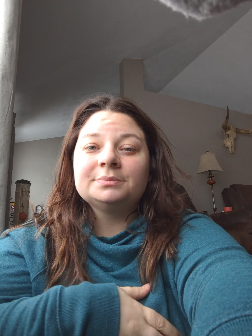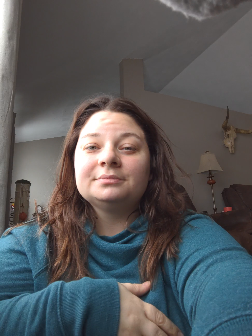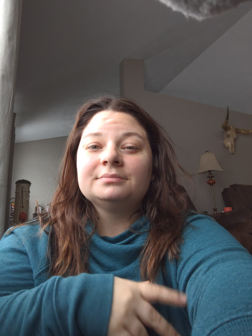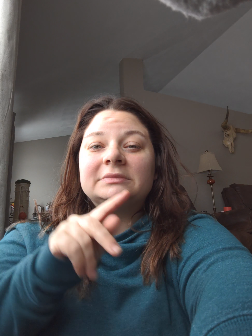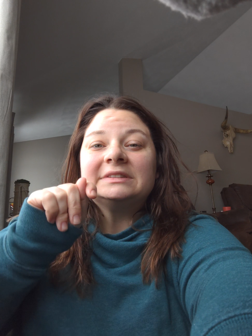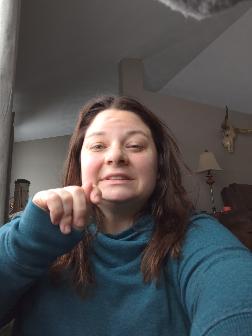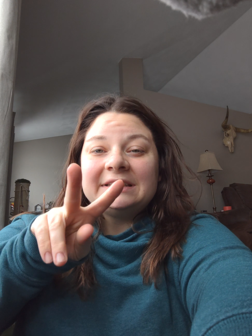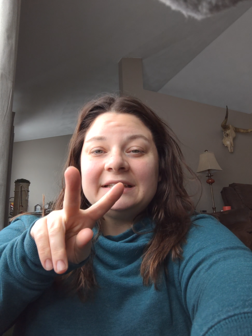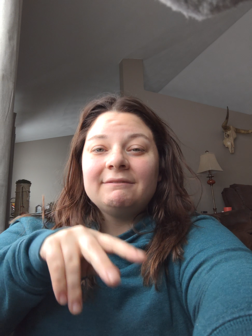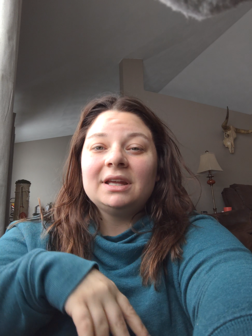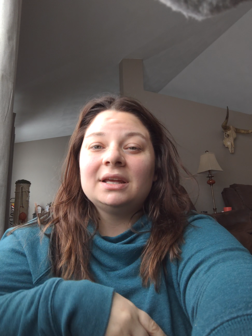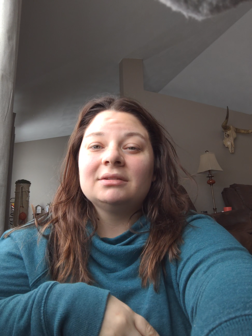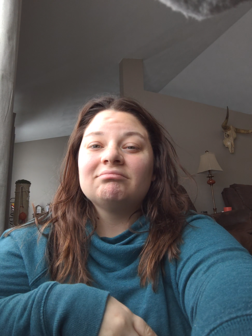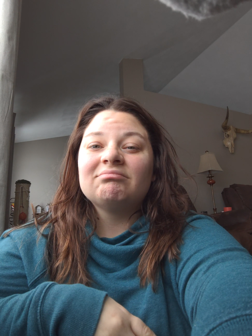TV